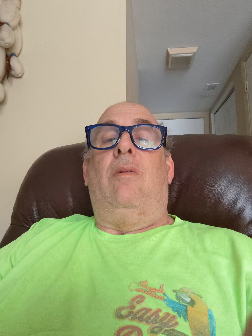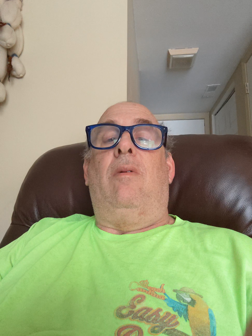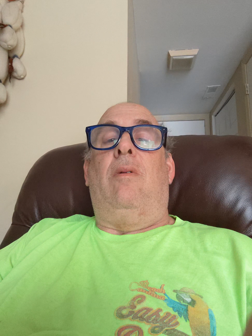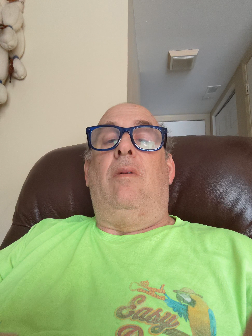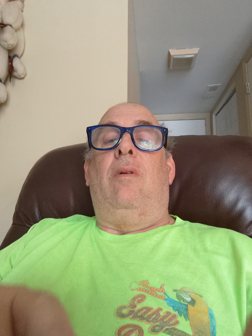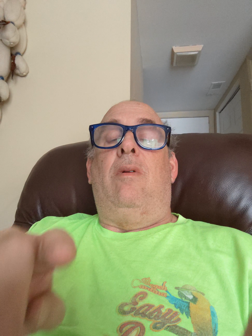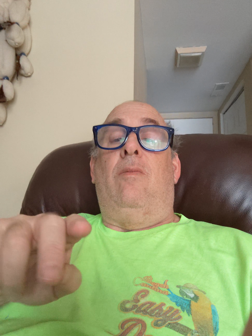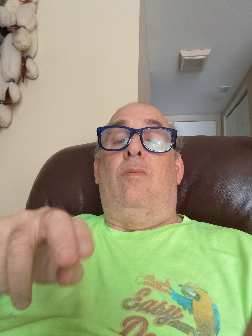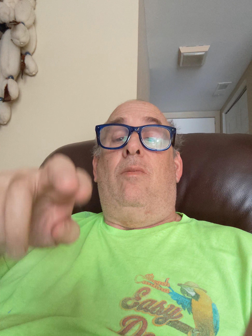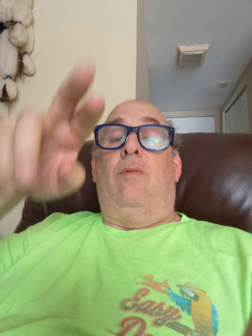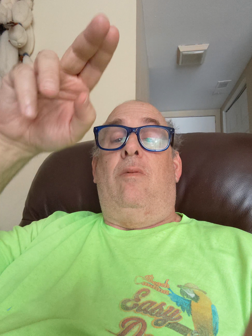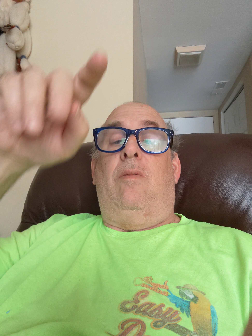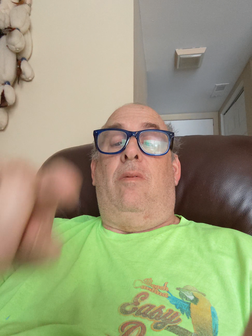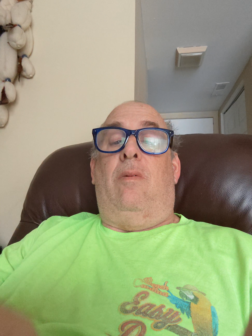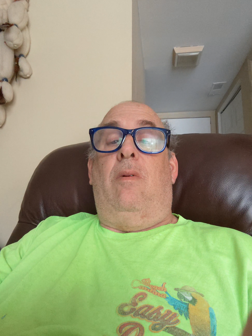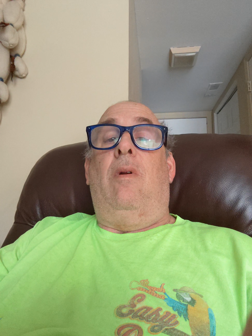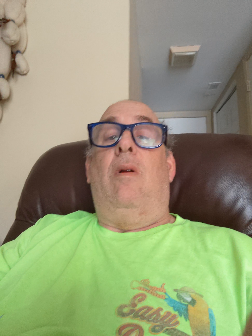stairs